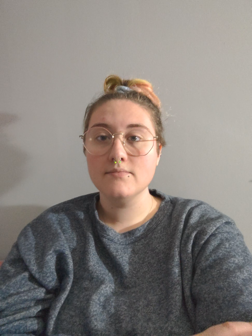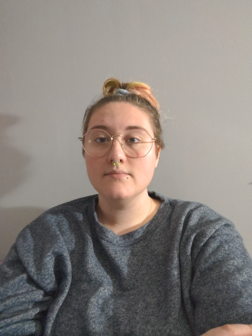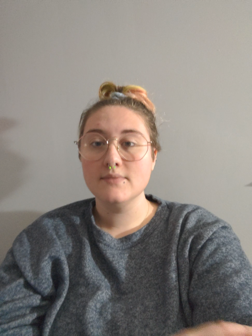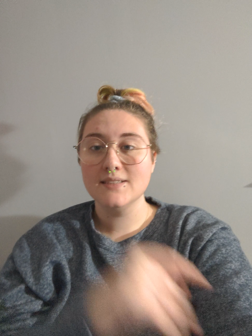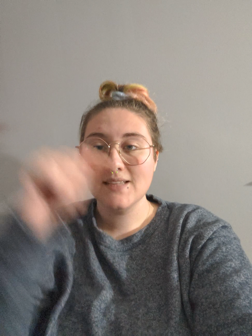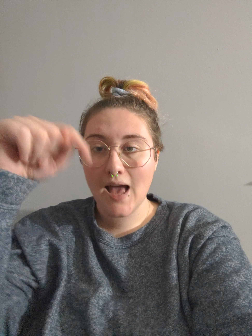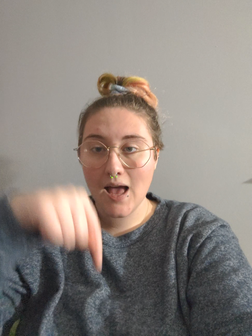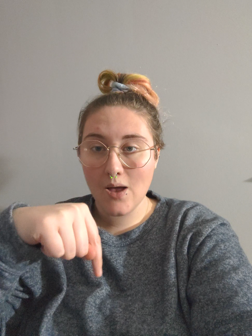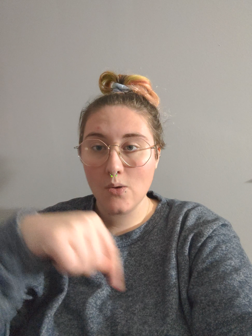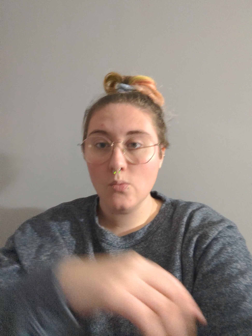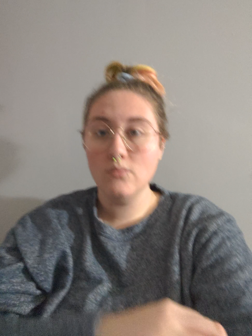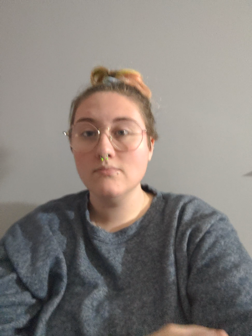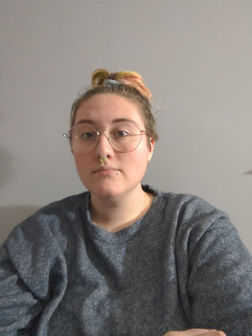down